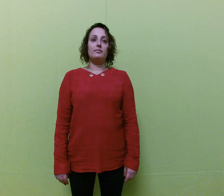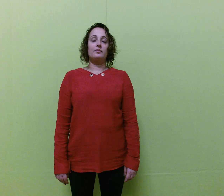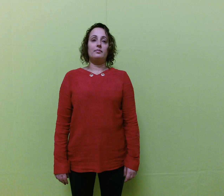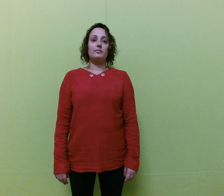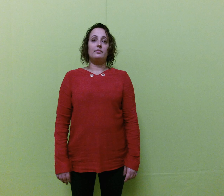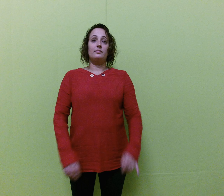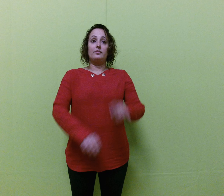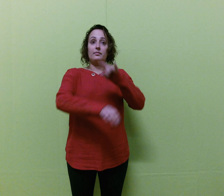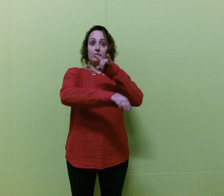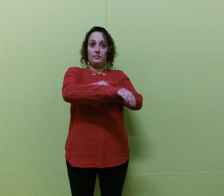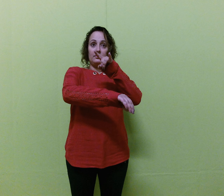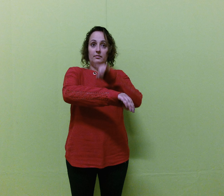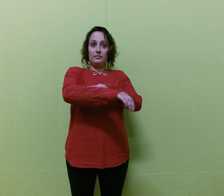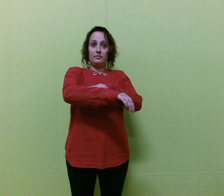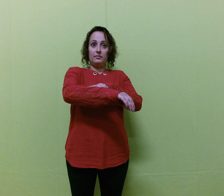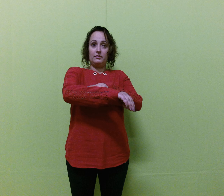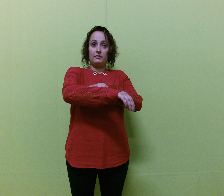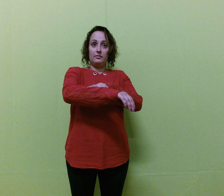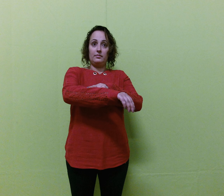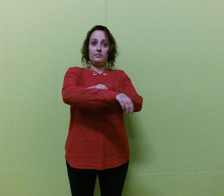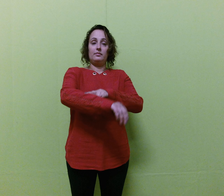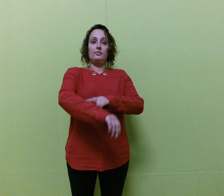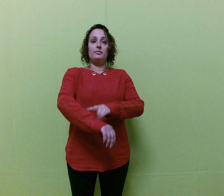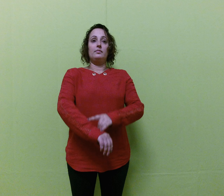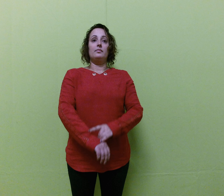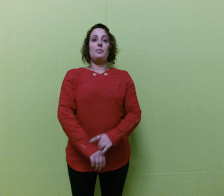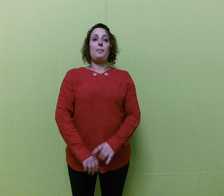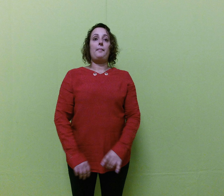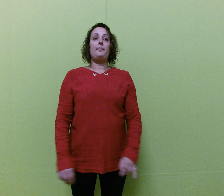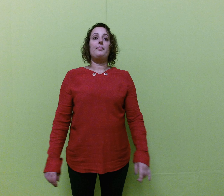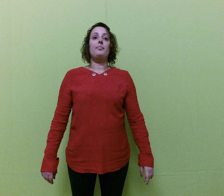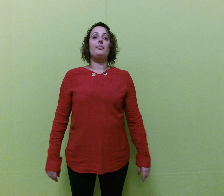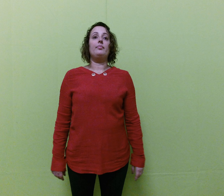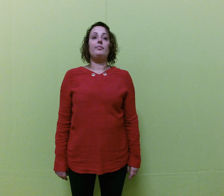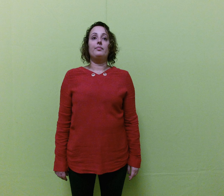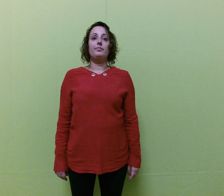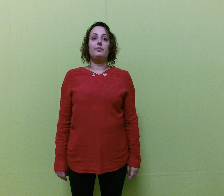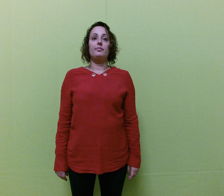banheiro